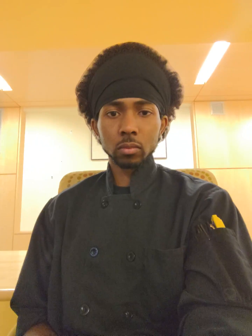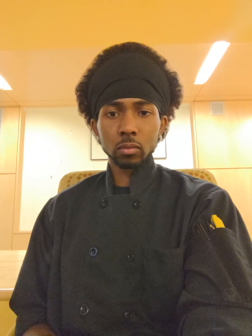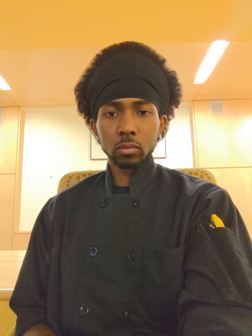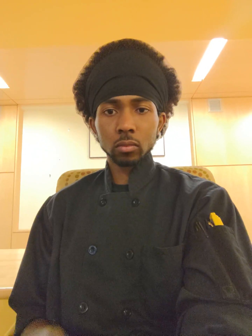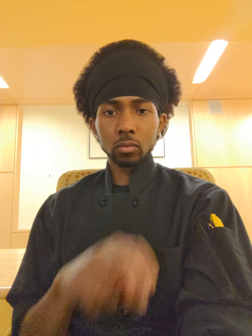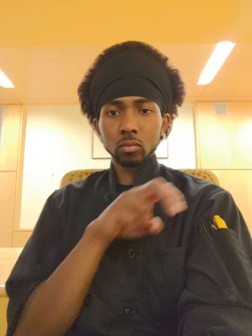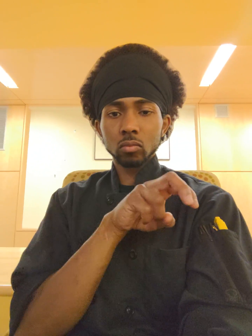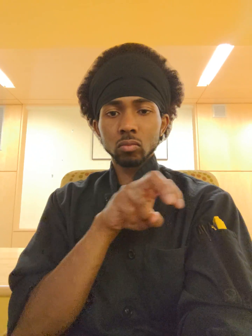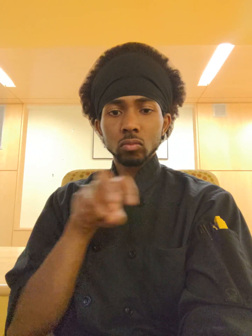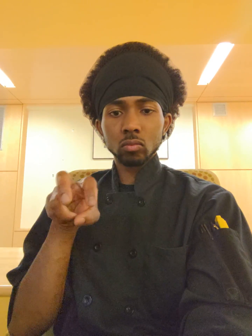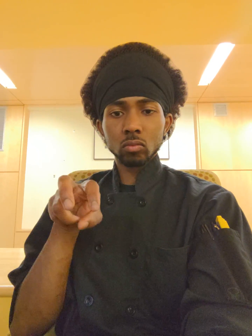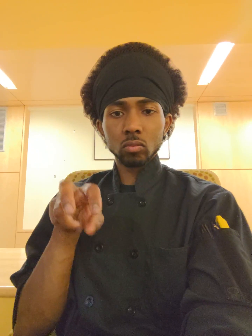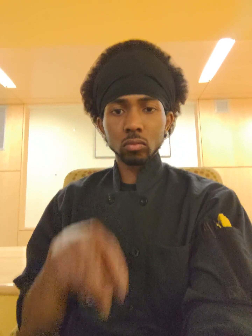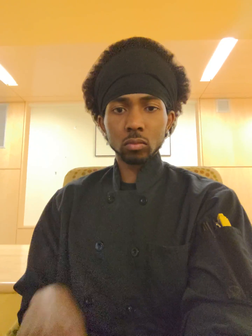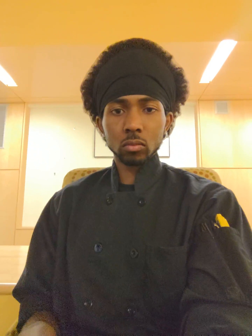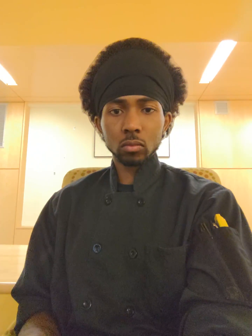porch